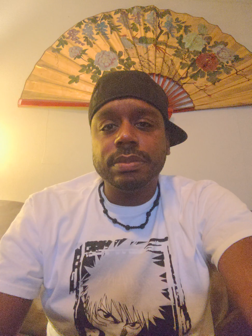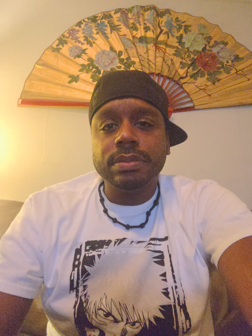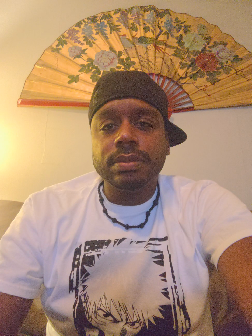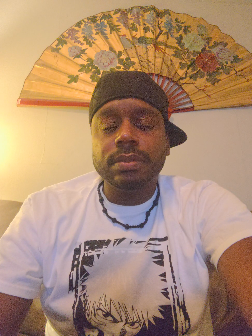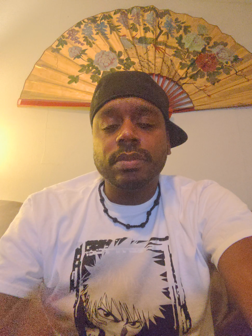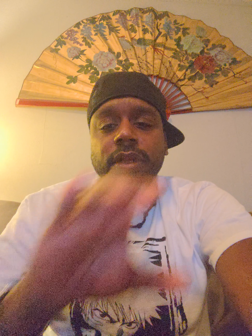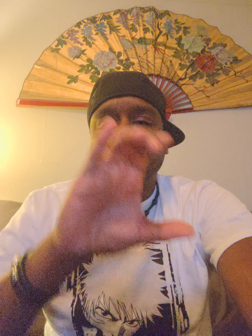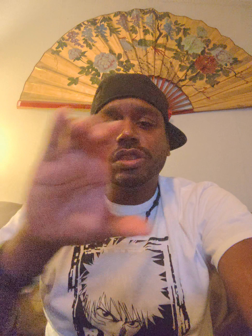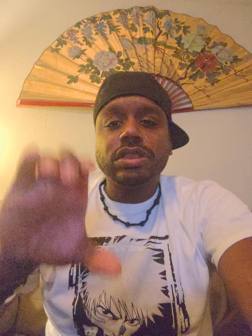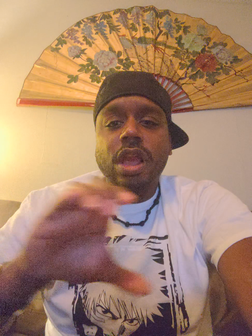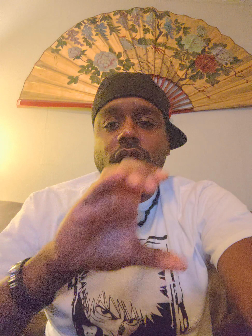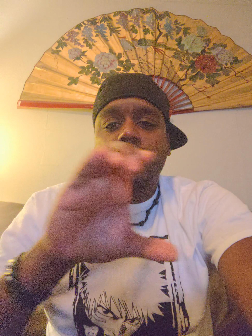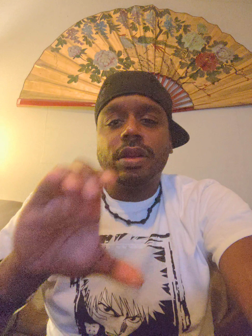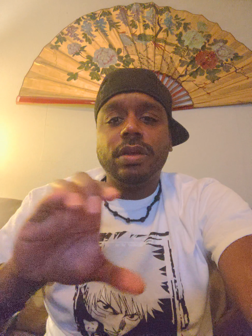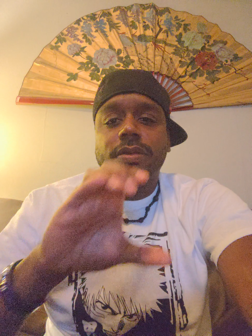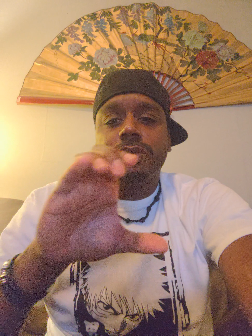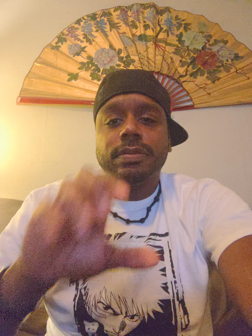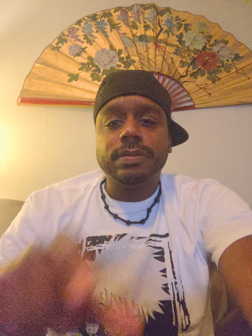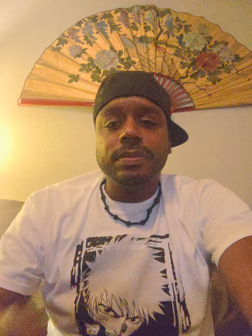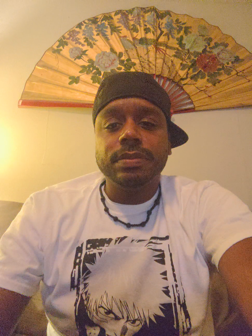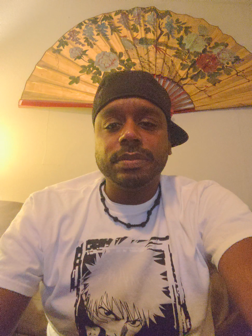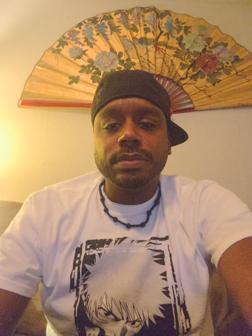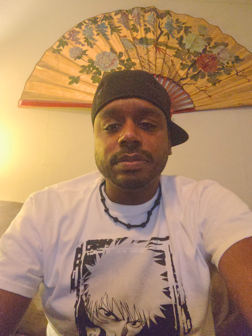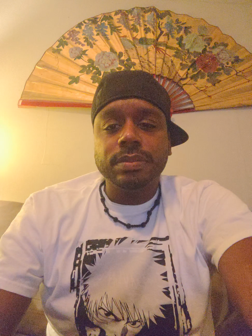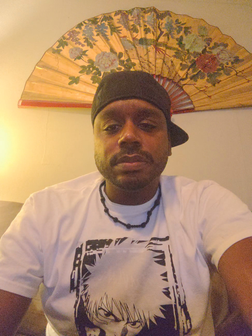chocolate